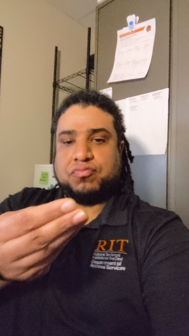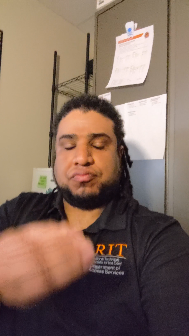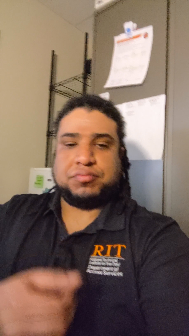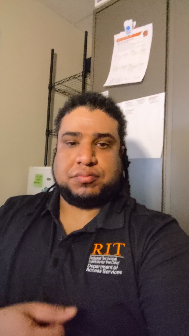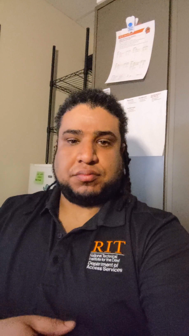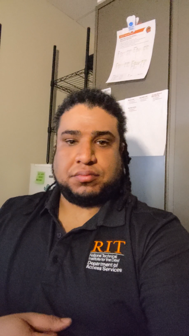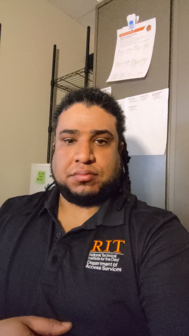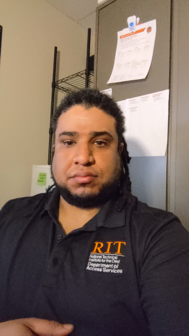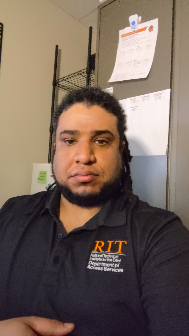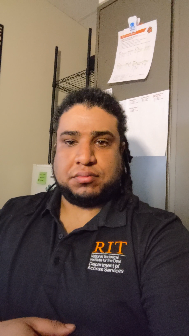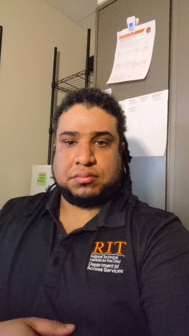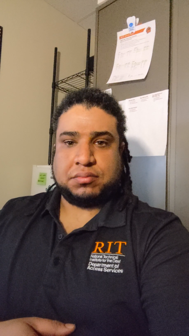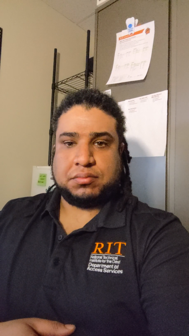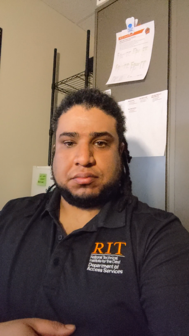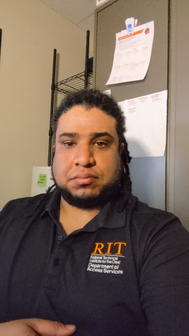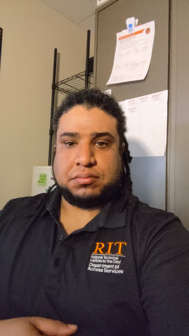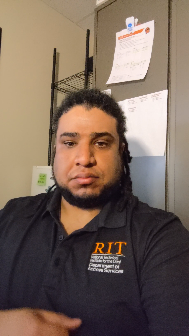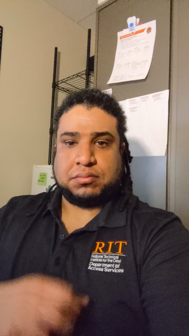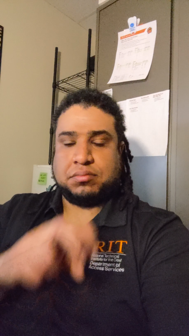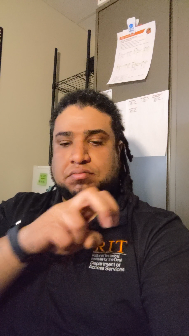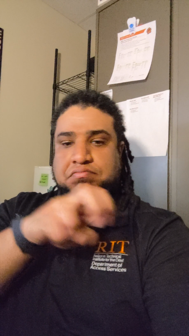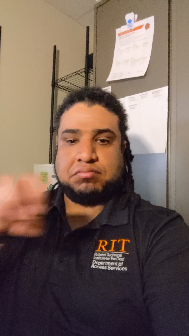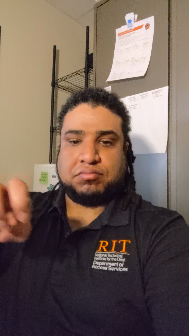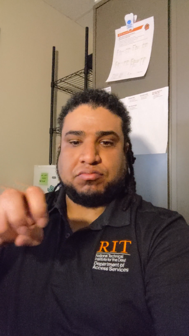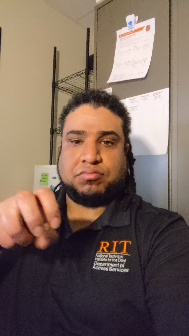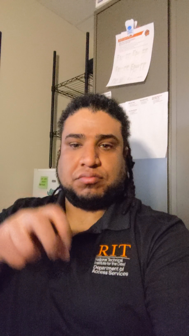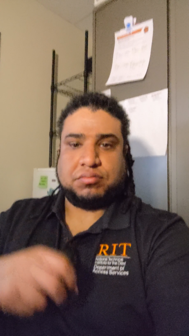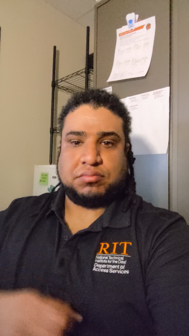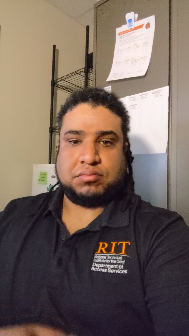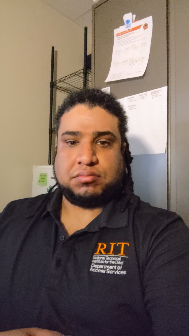bench